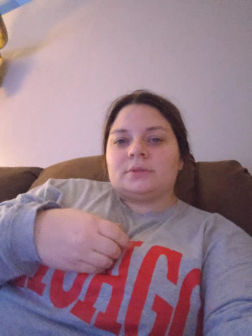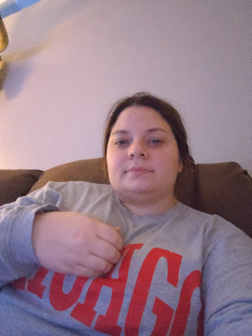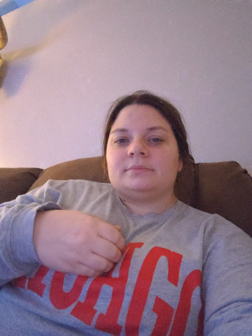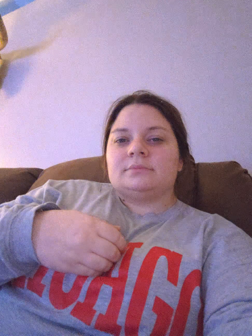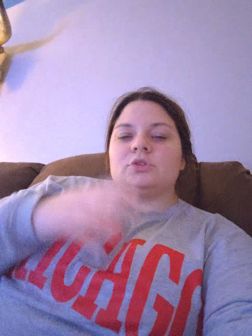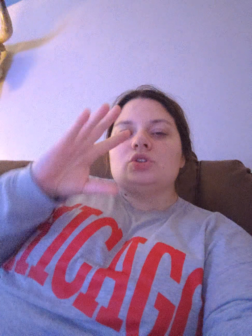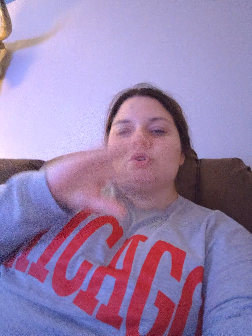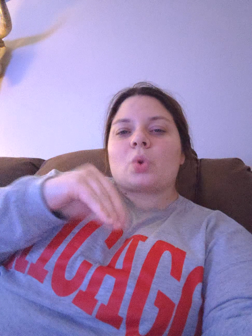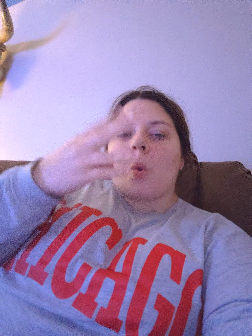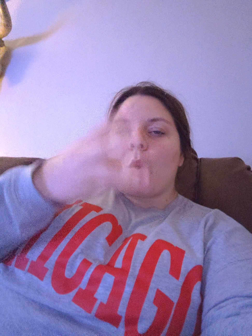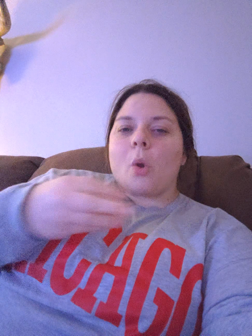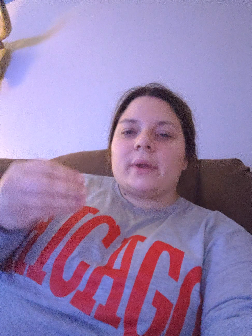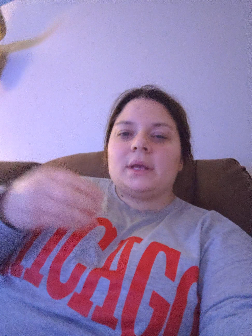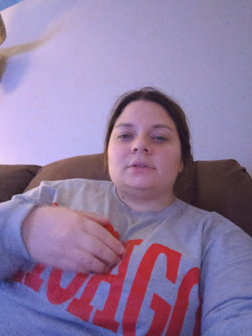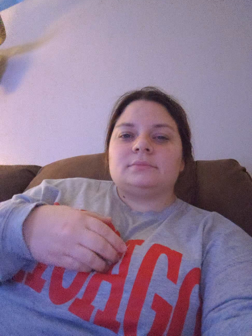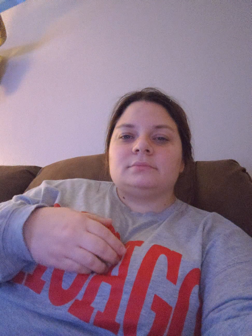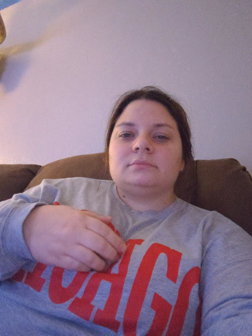story